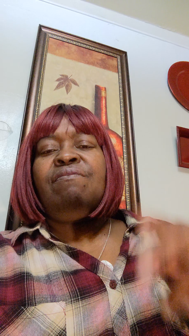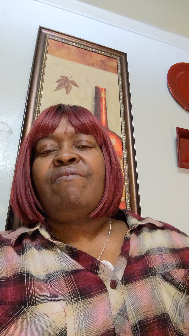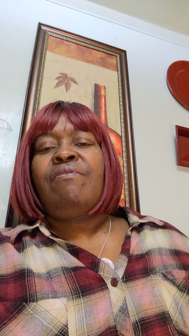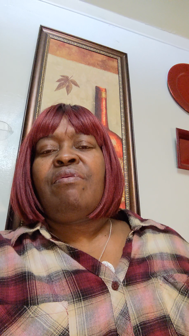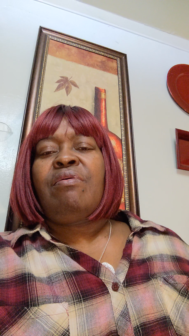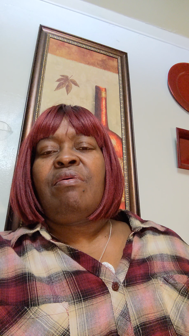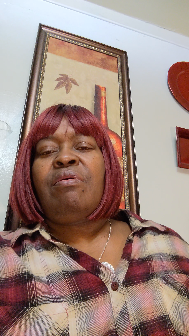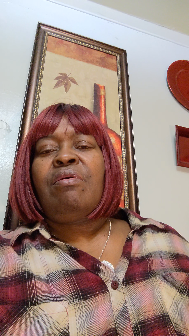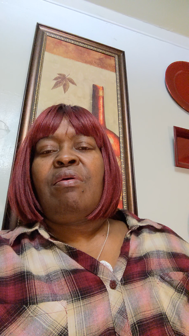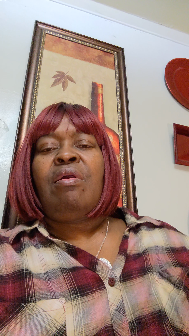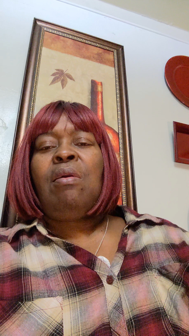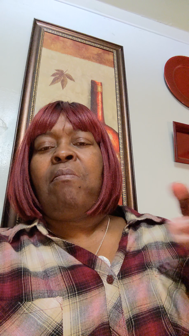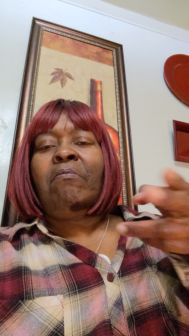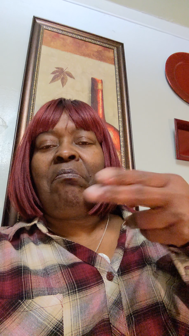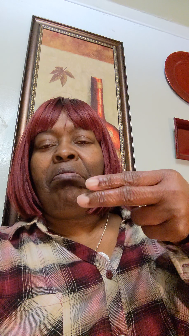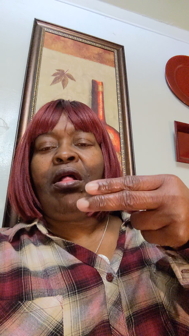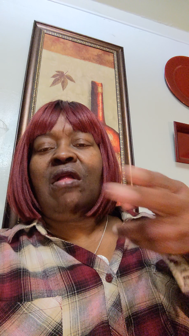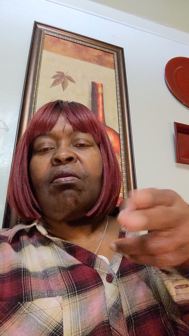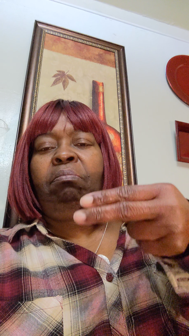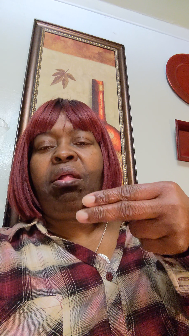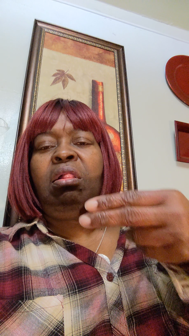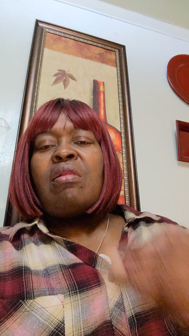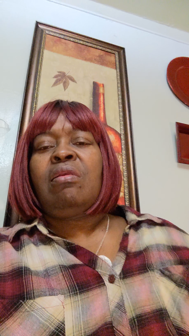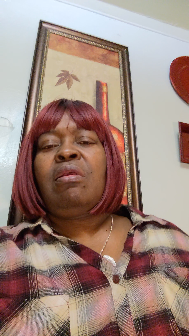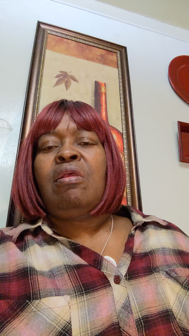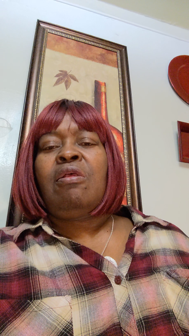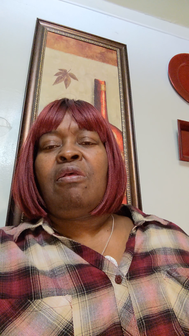belt